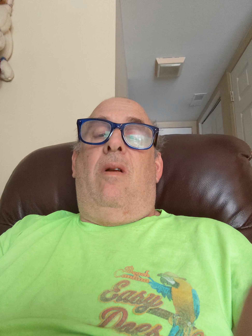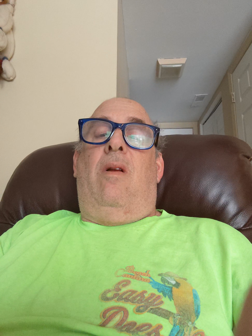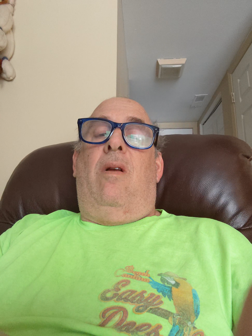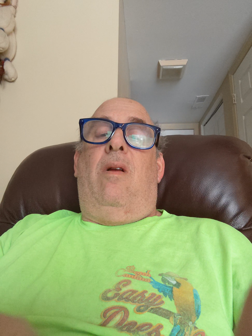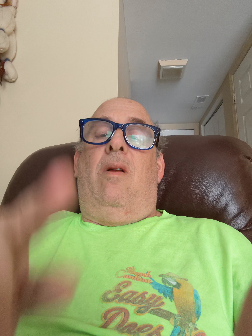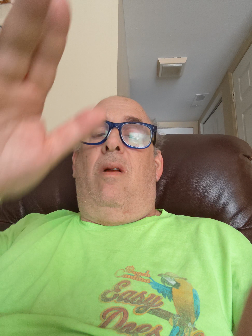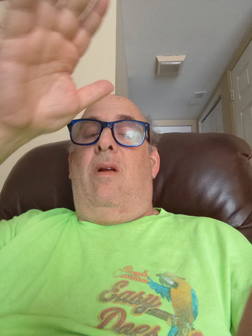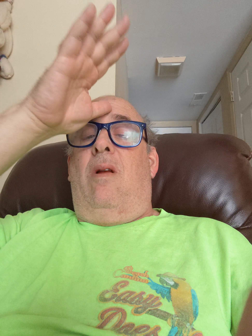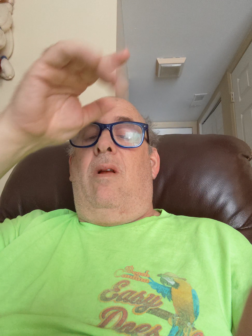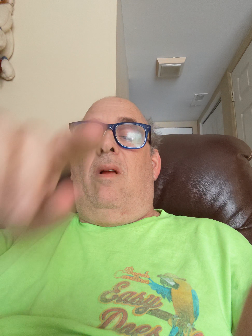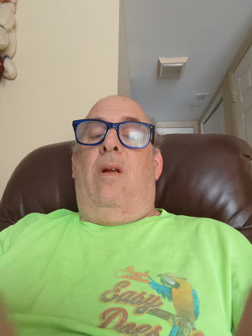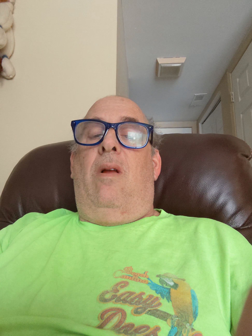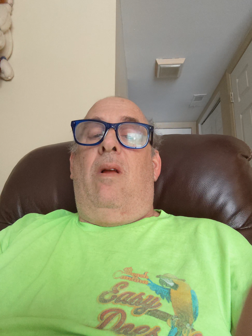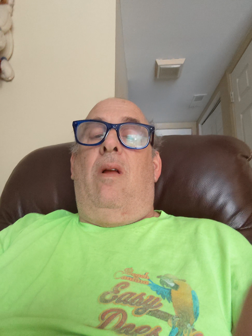dad